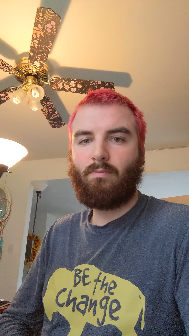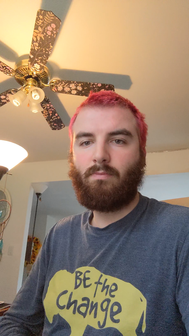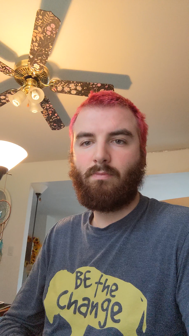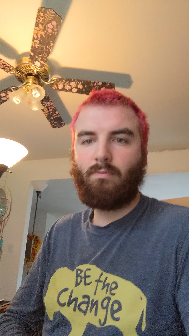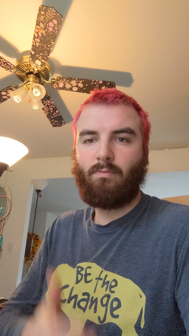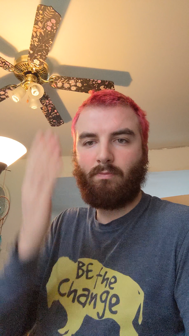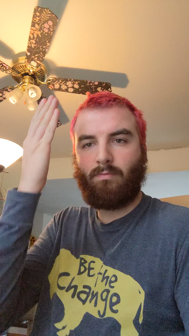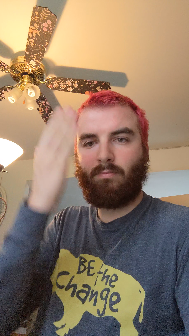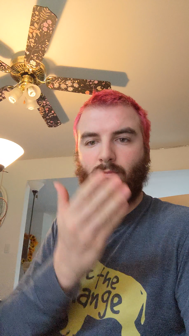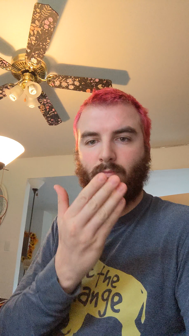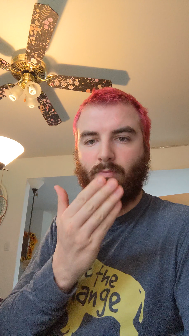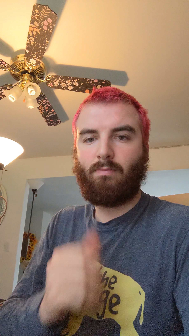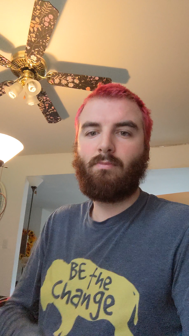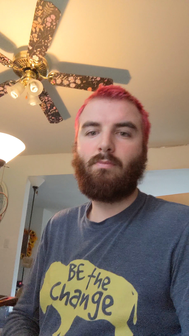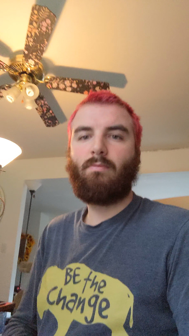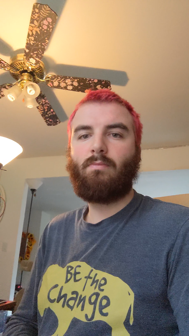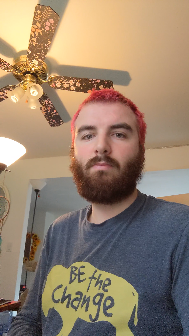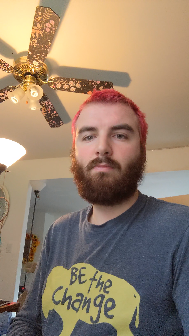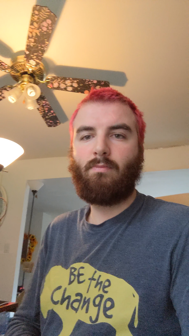dark